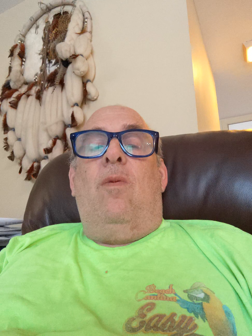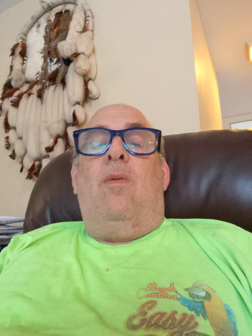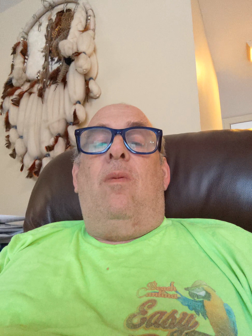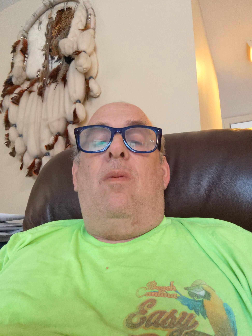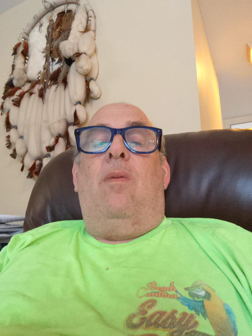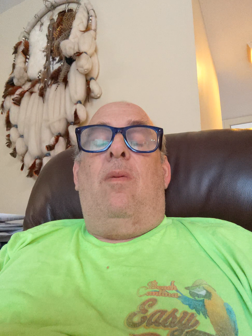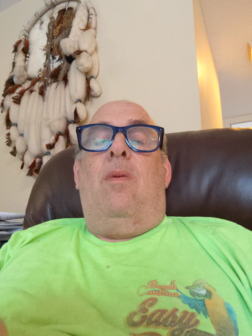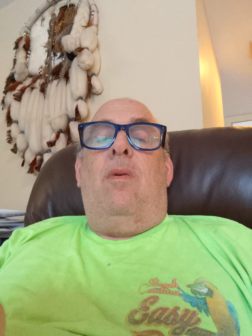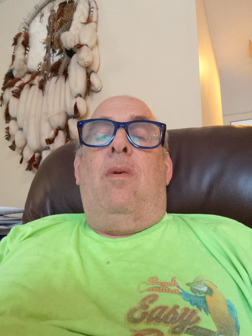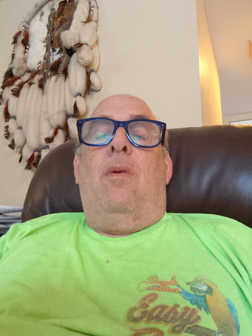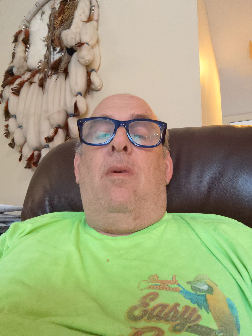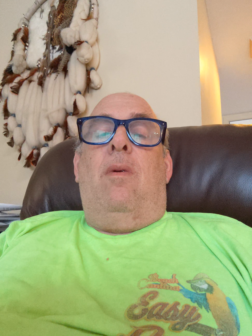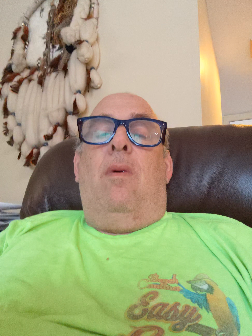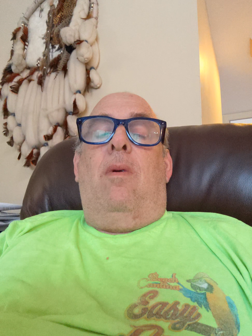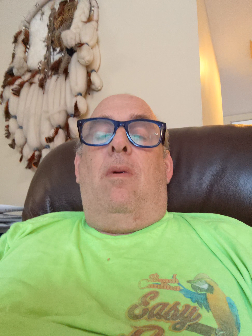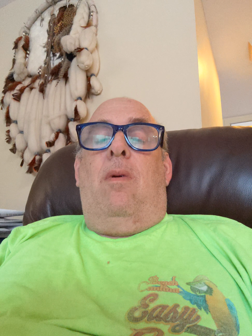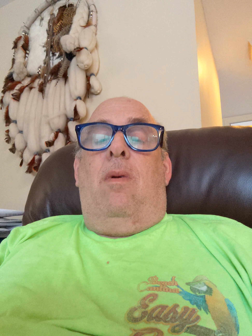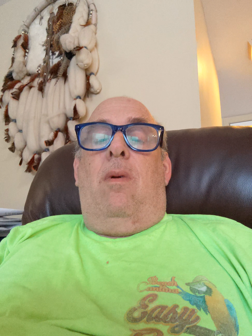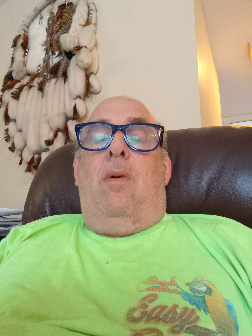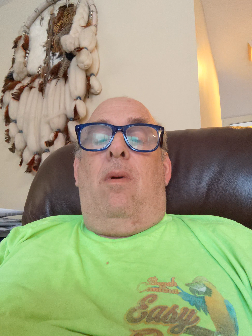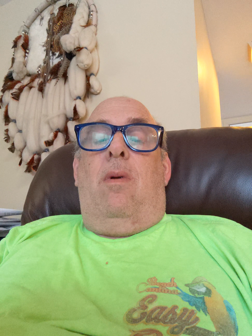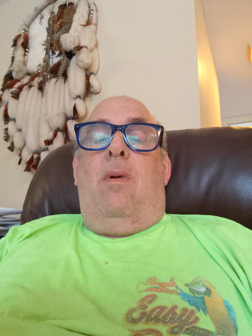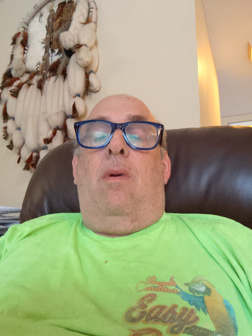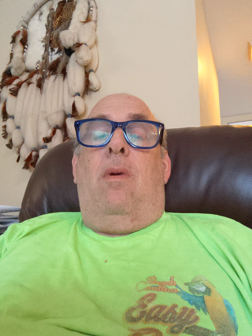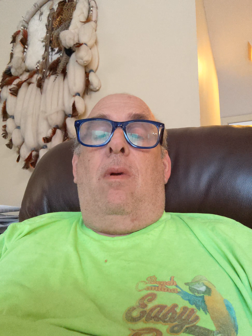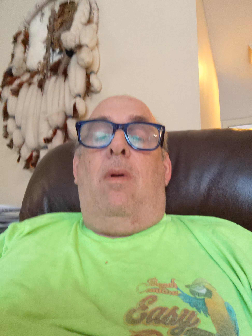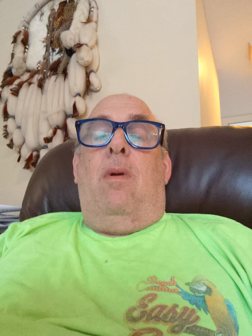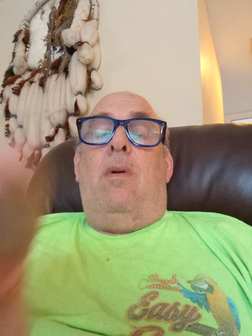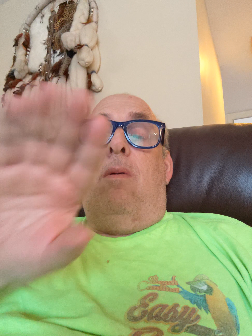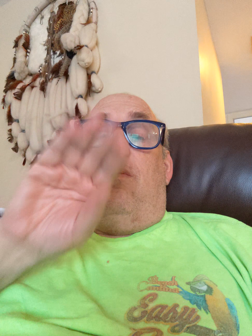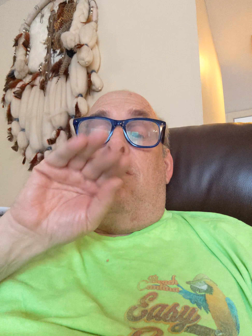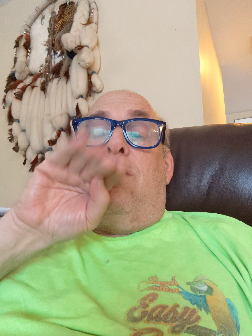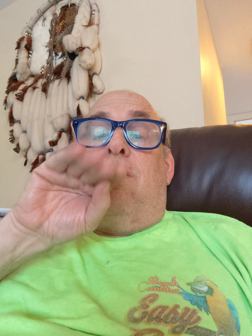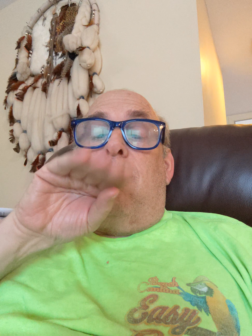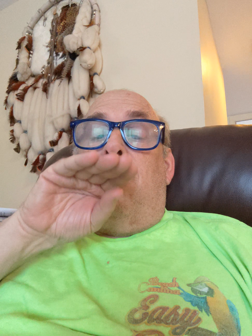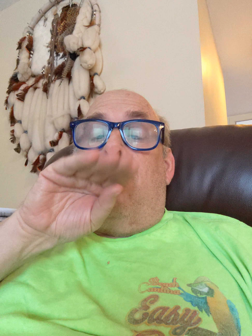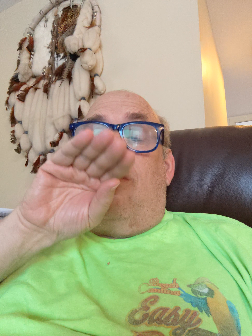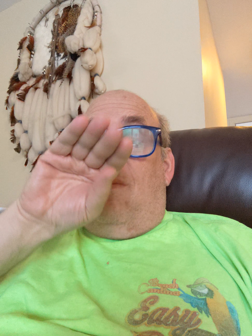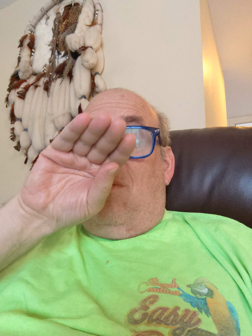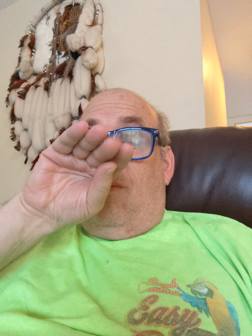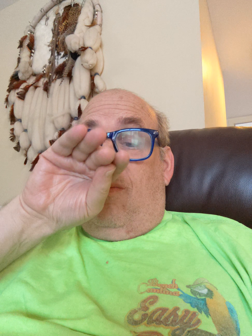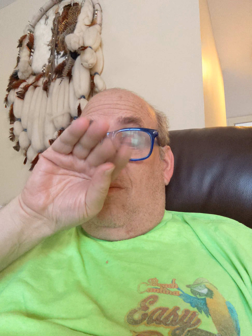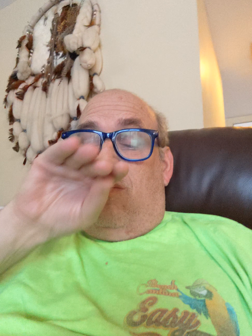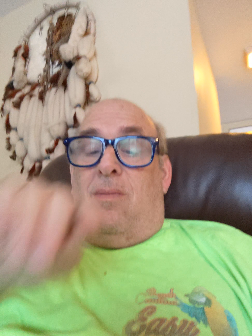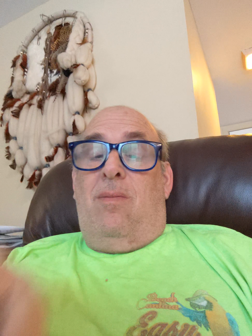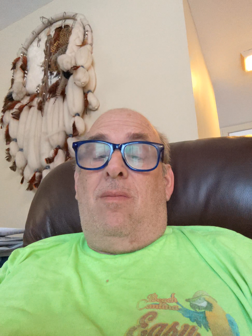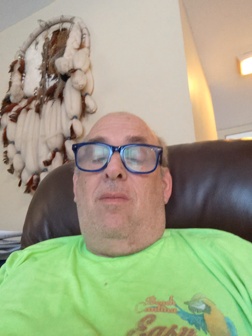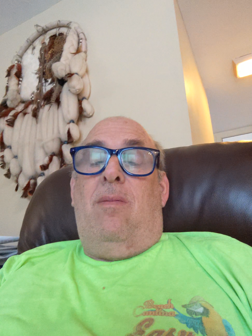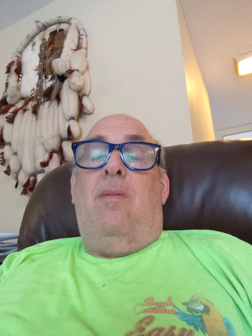goose